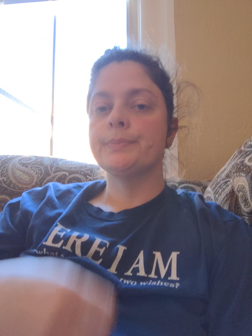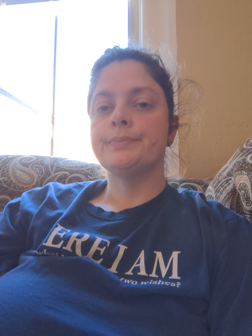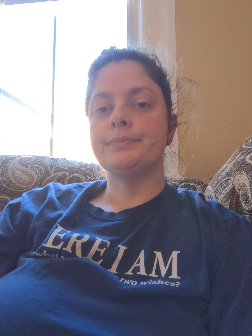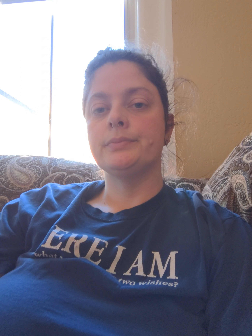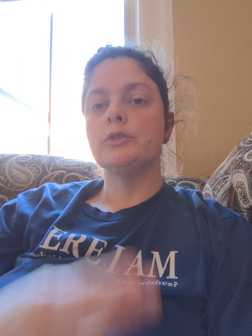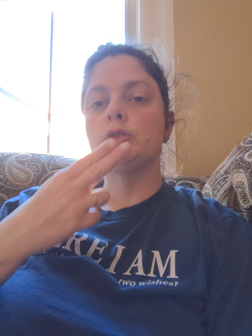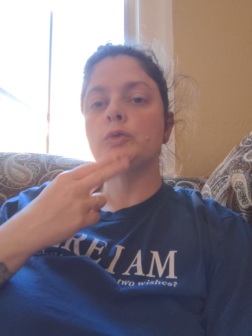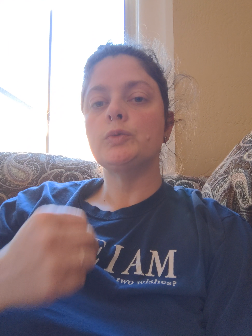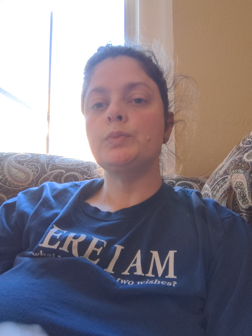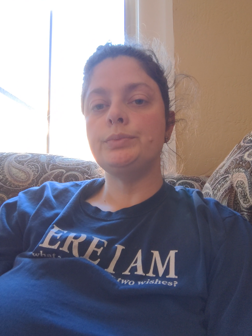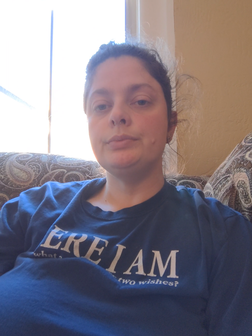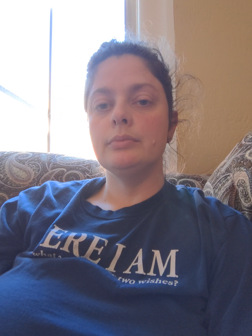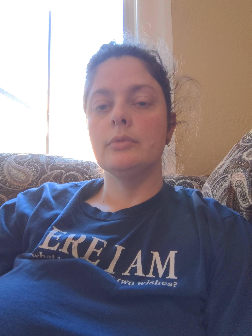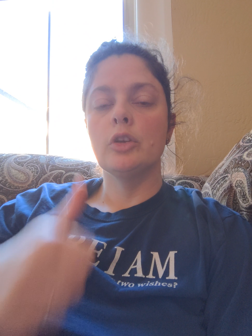cute